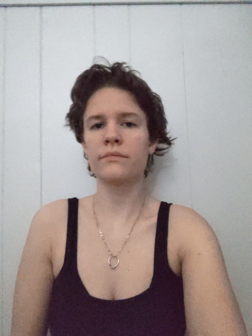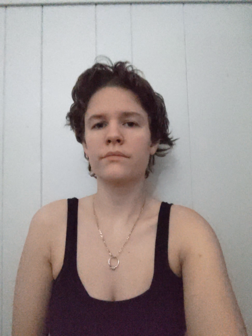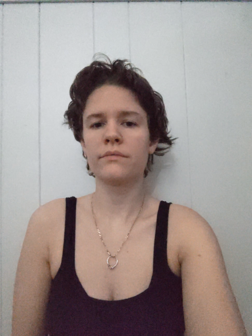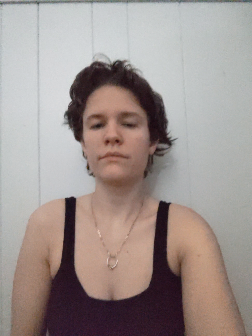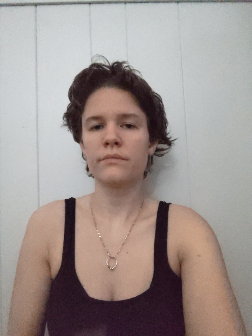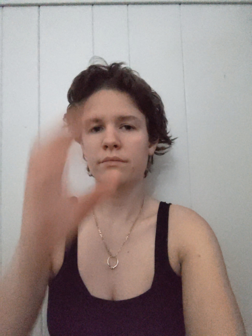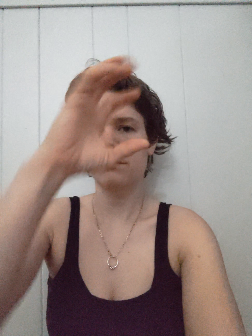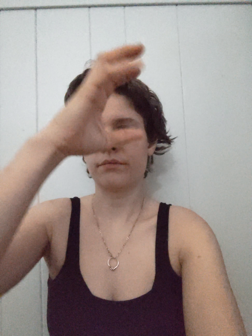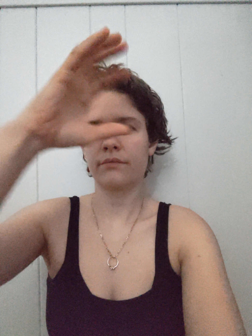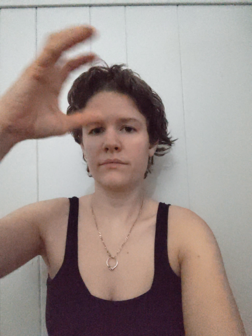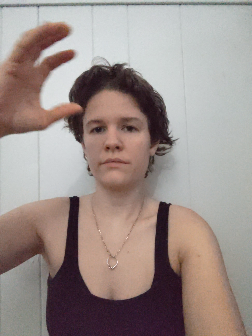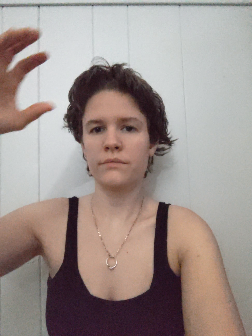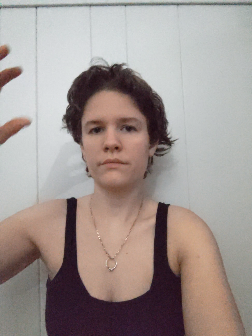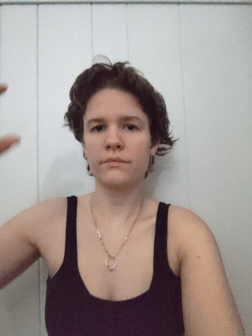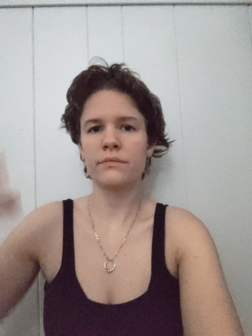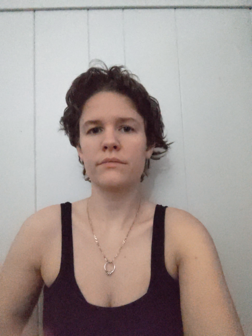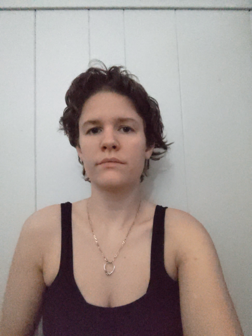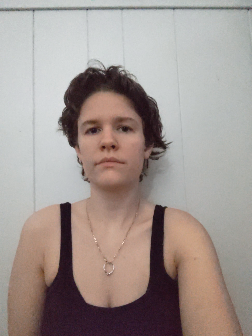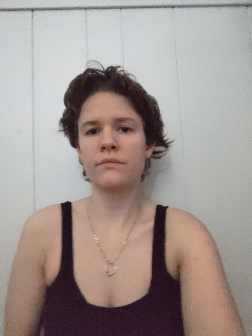cloud